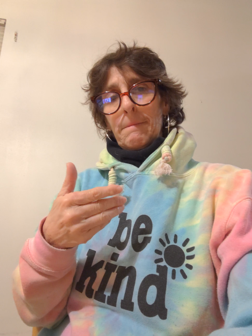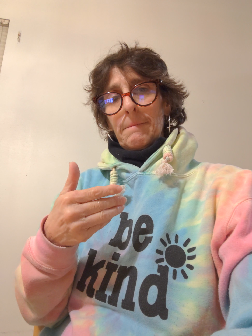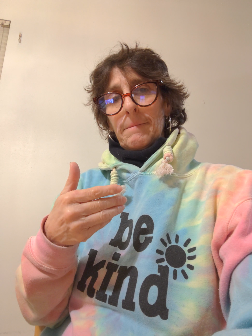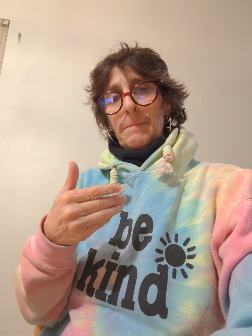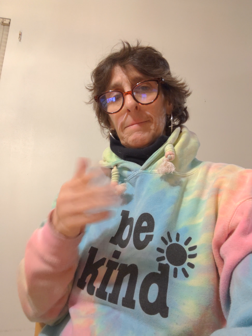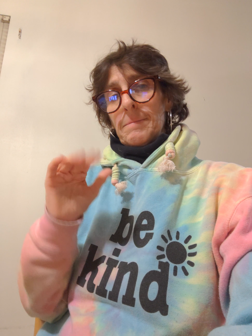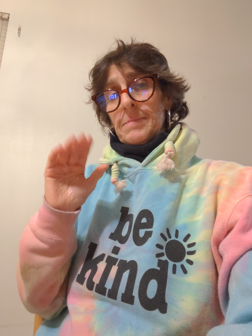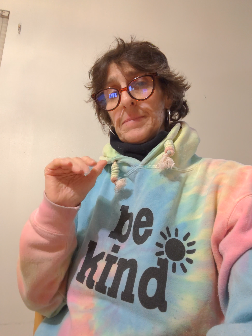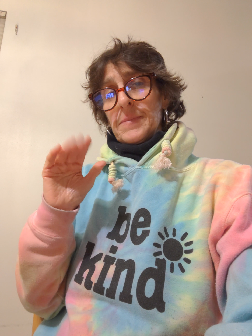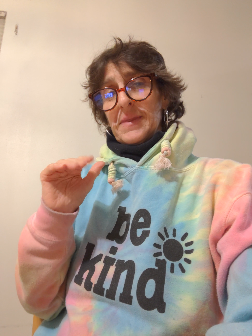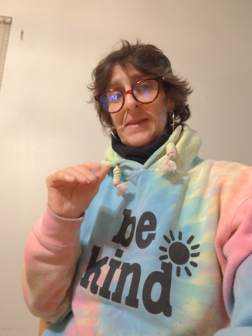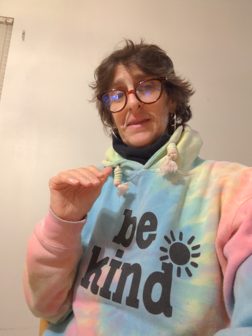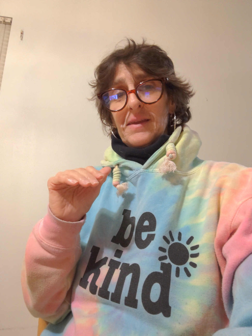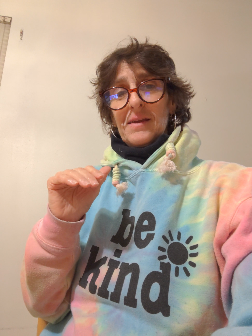bye